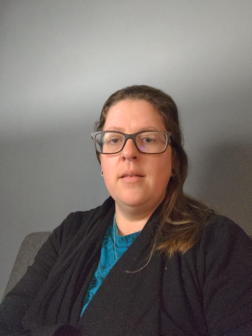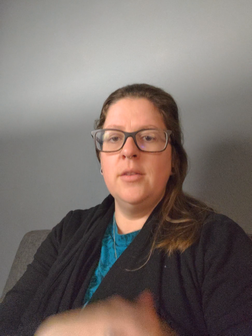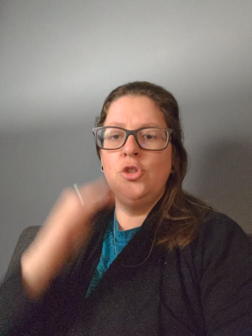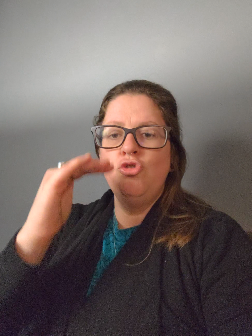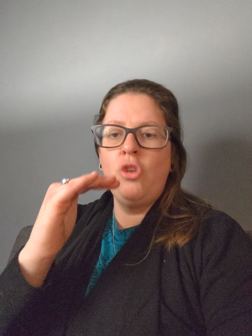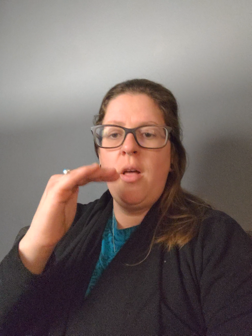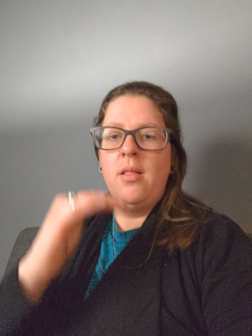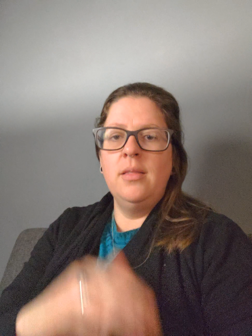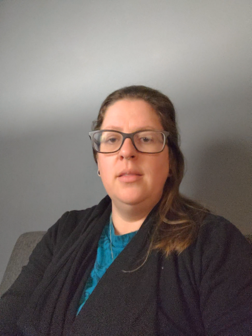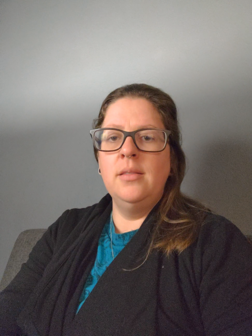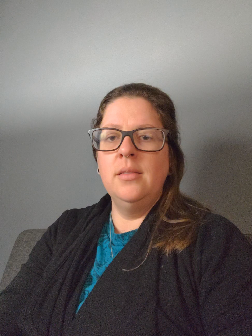child